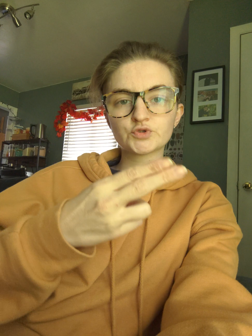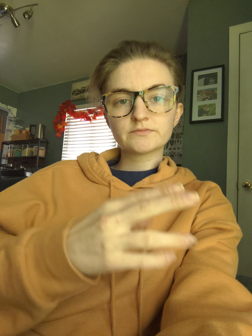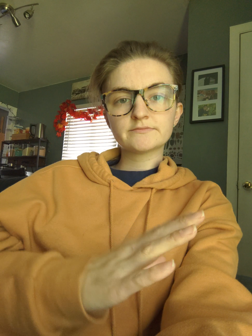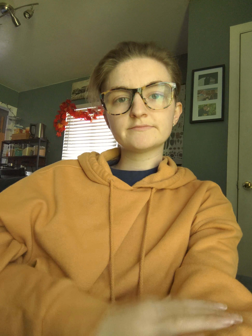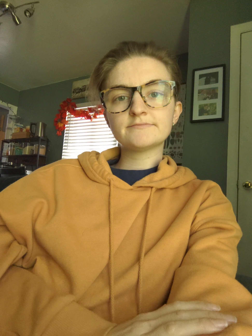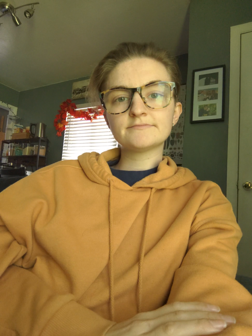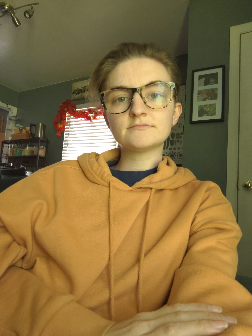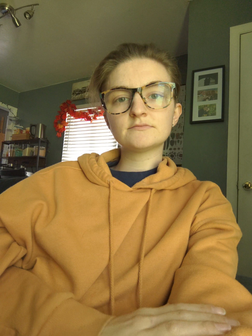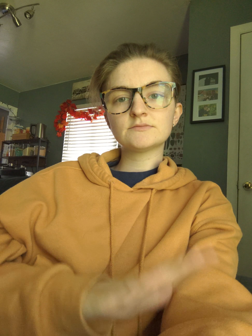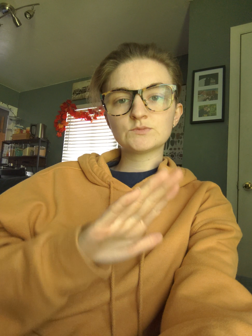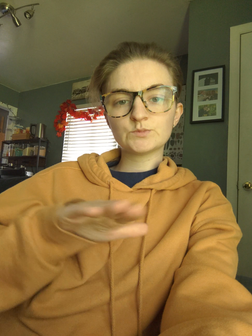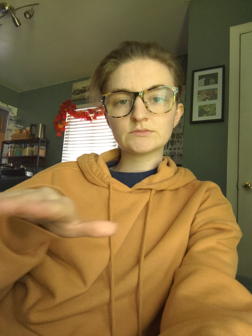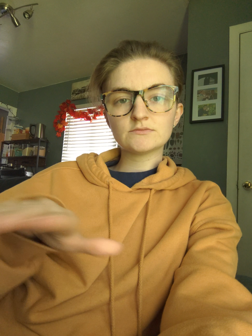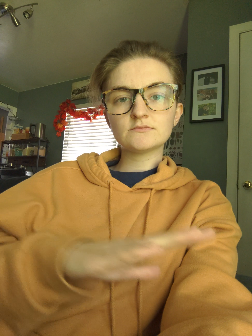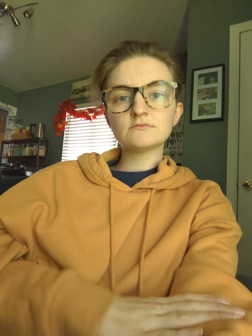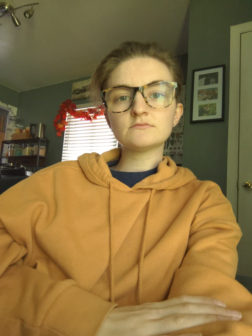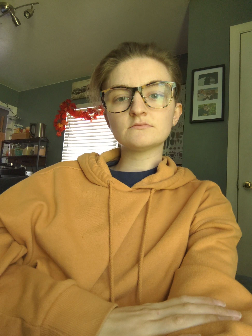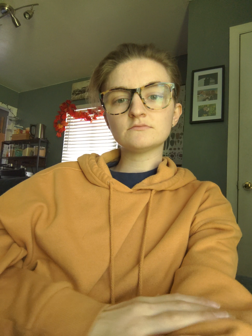children